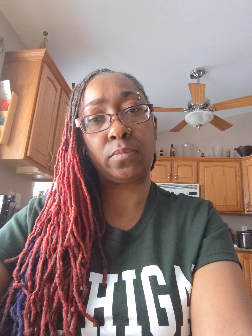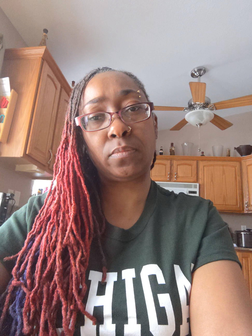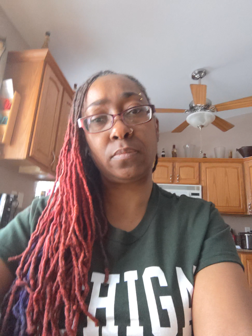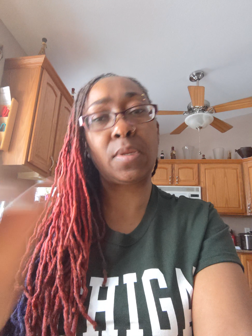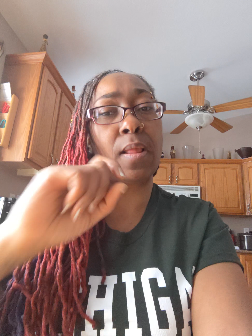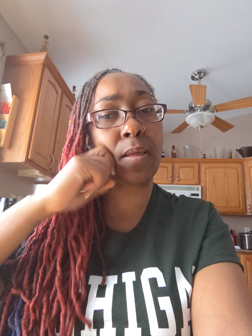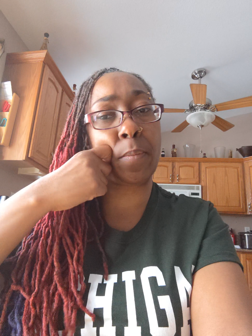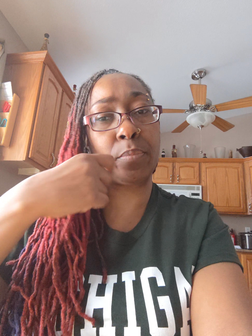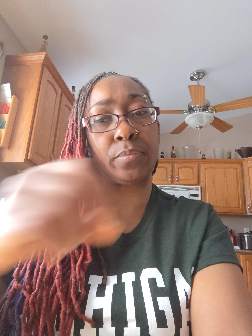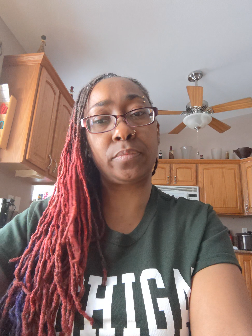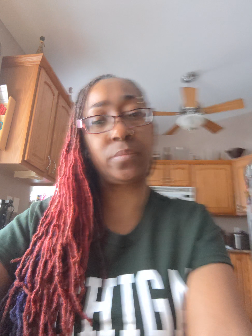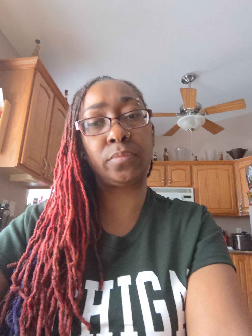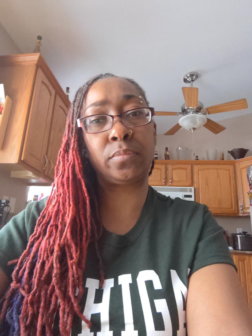apple